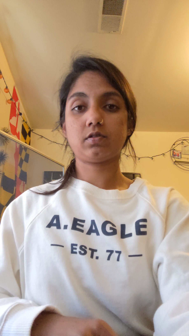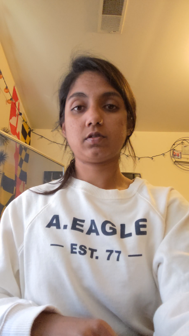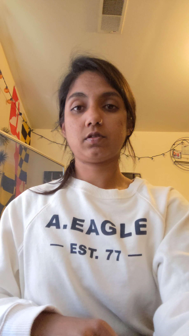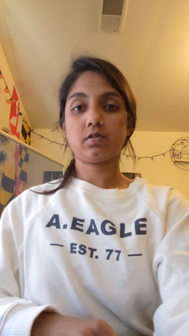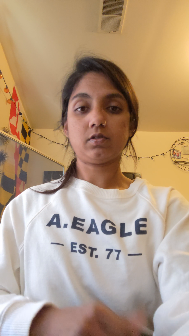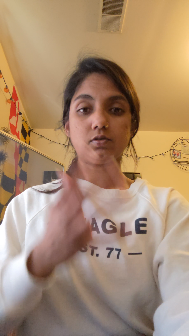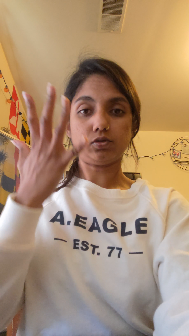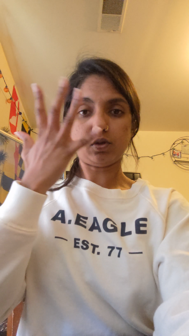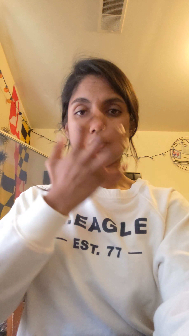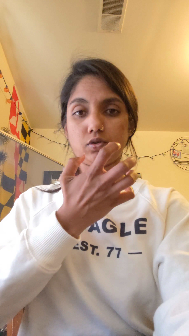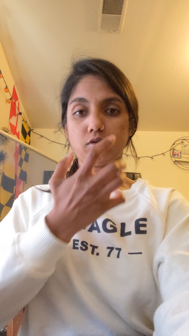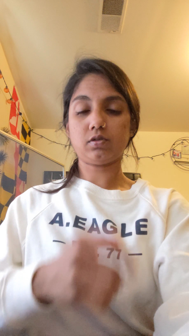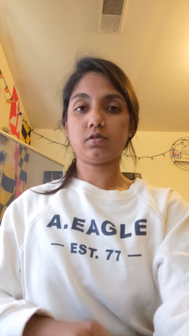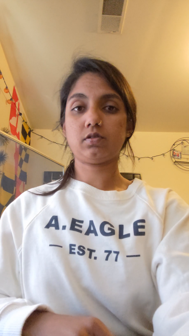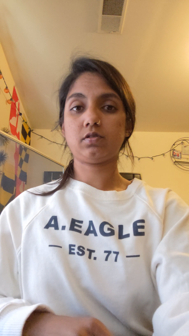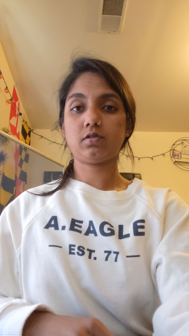dark